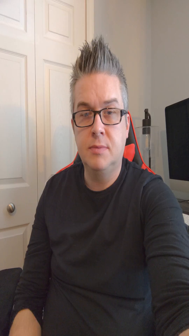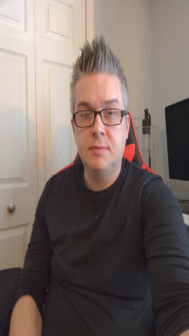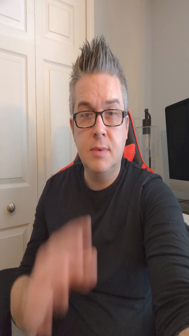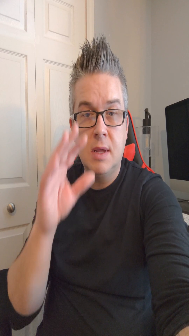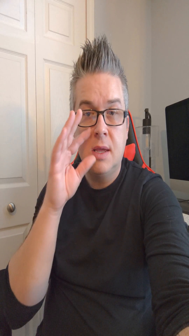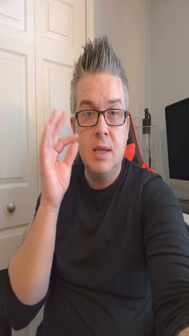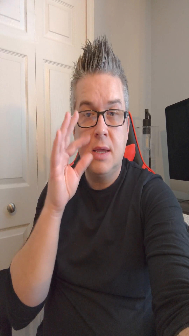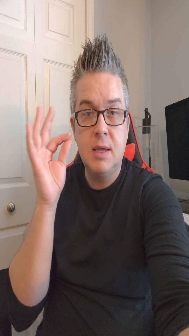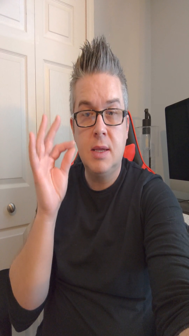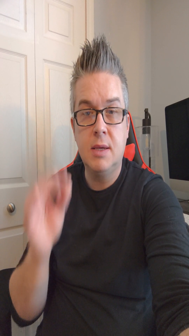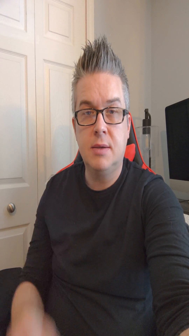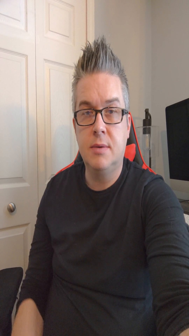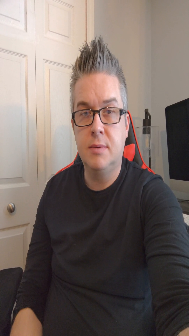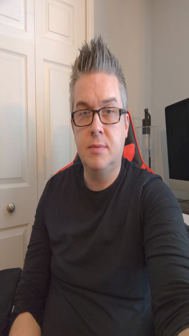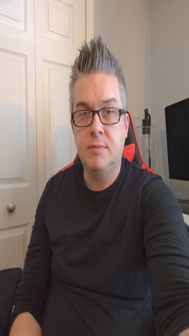cat